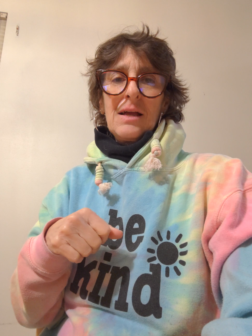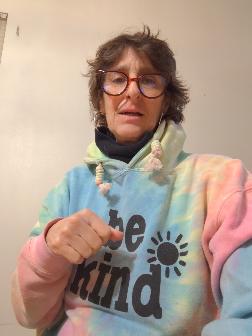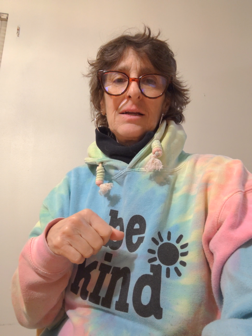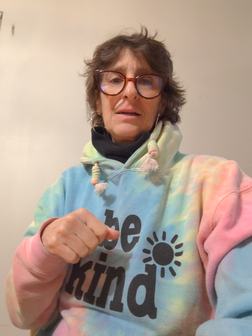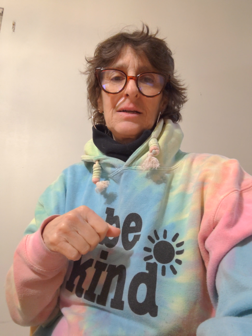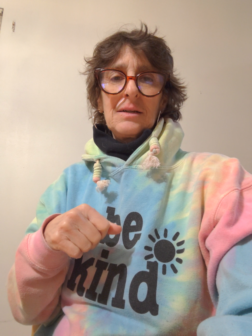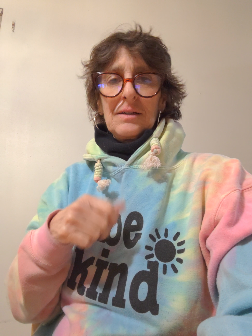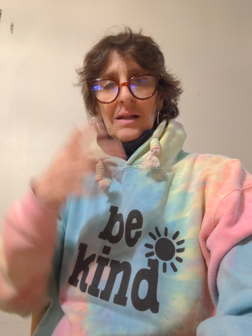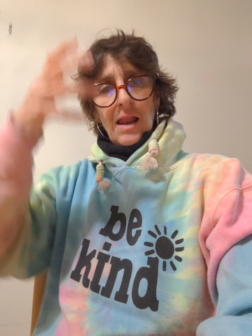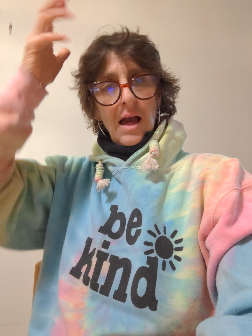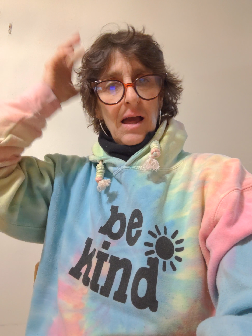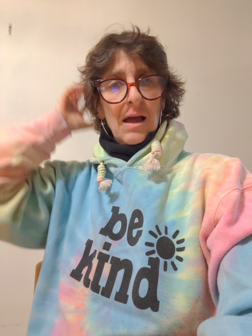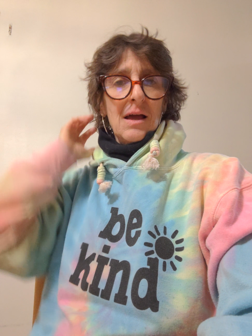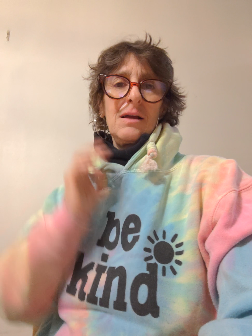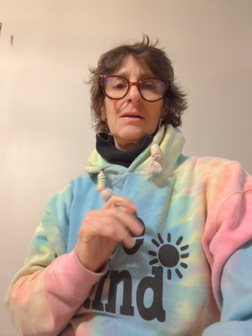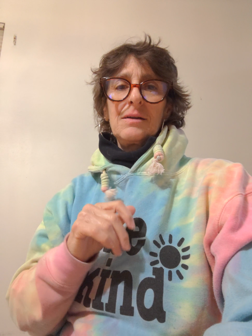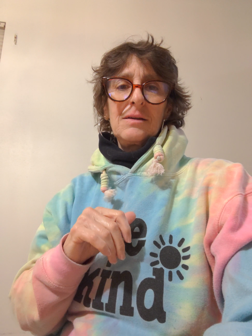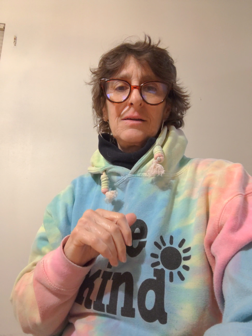lion